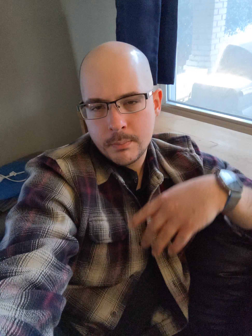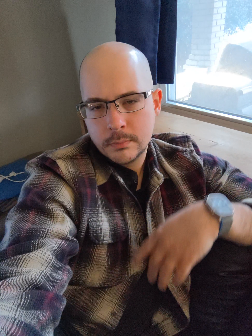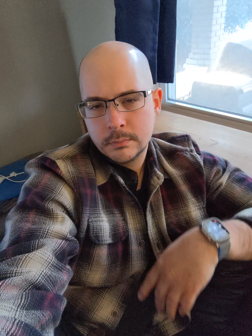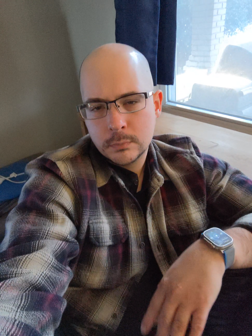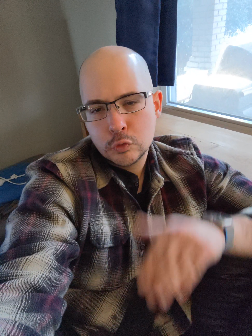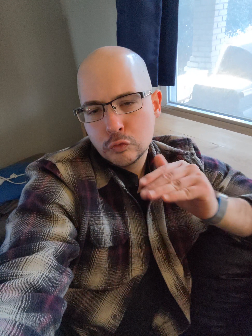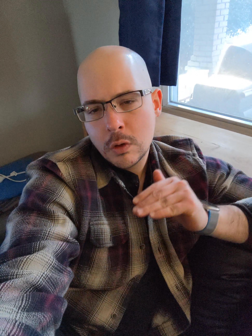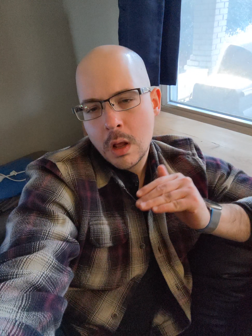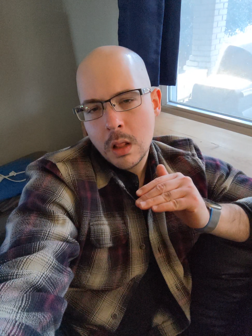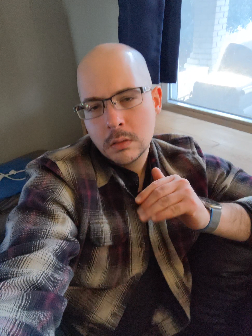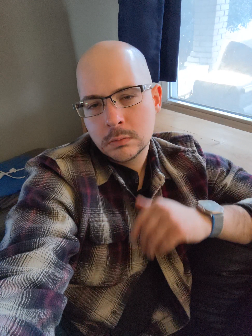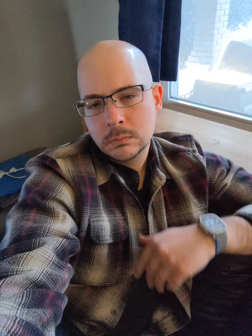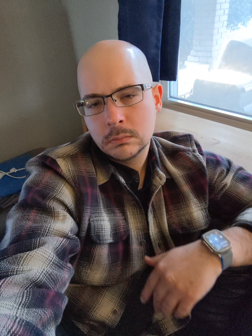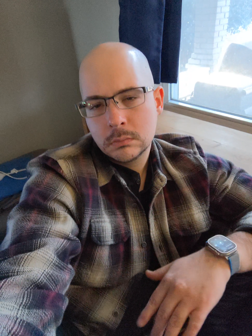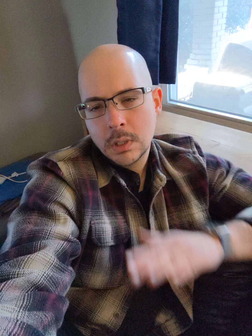child